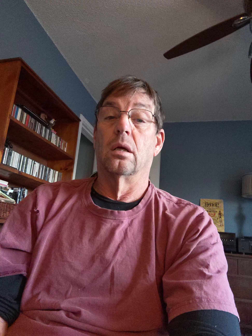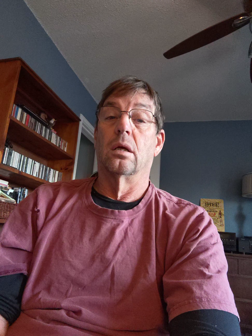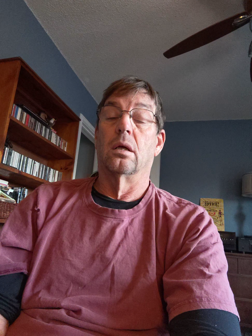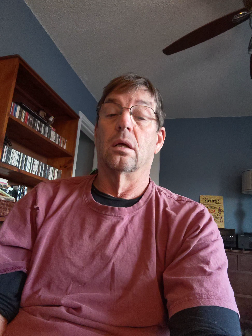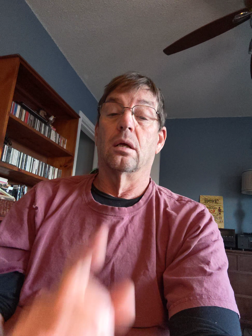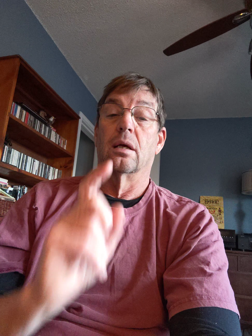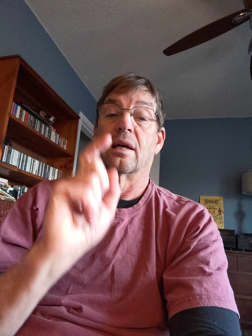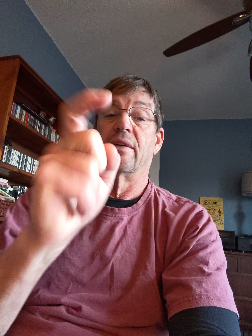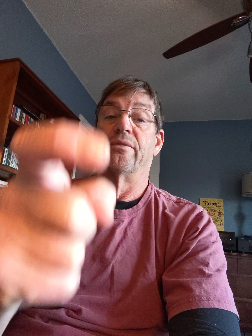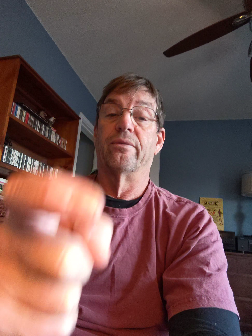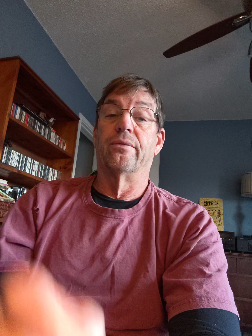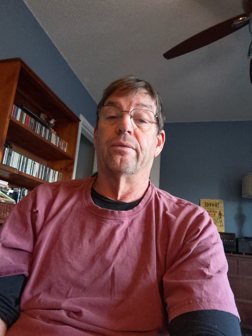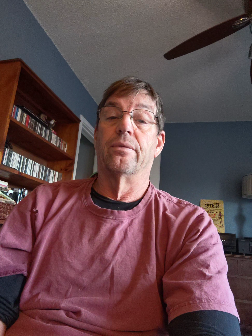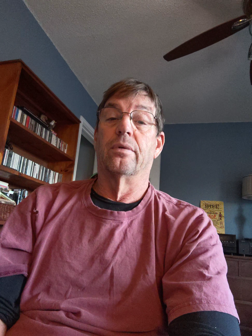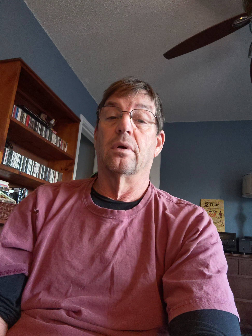gift